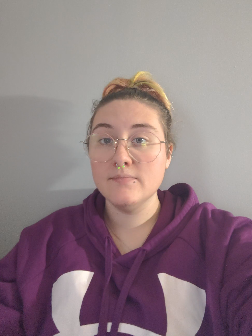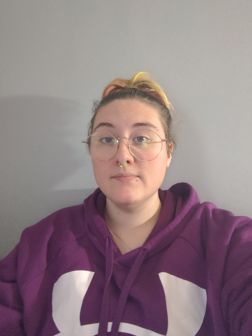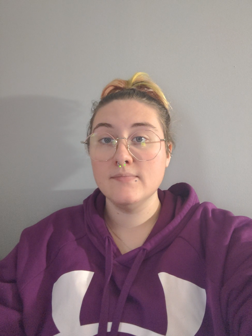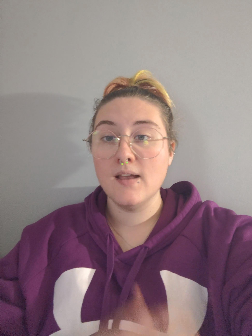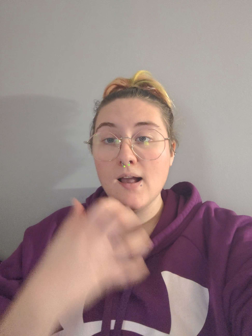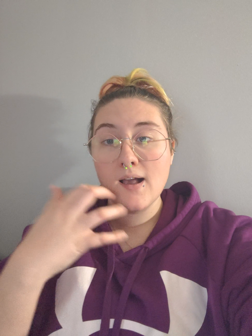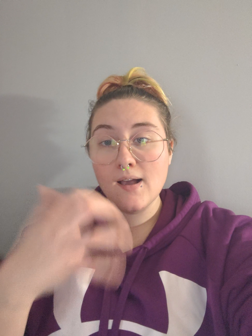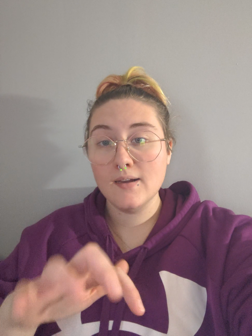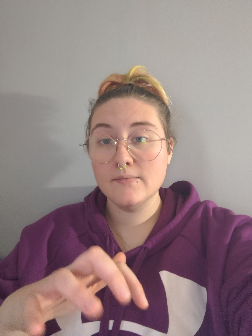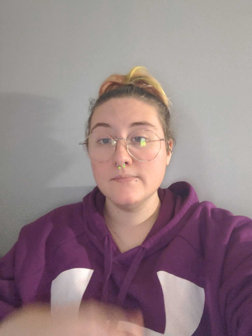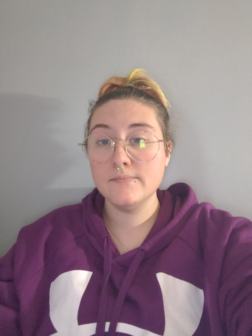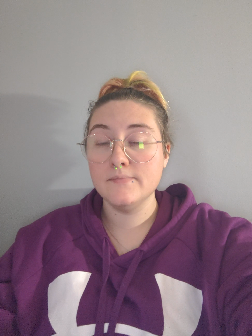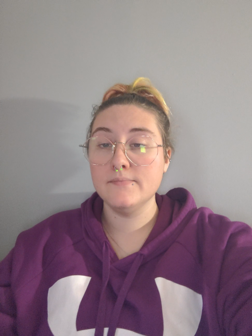hot